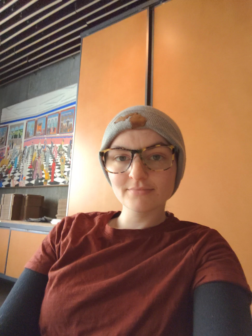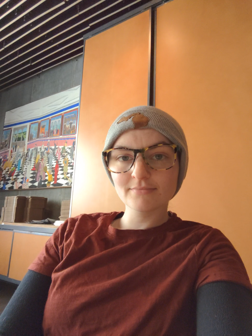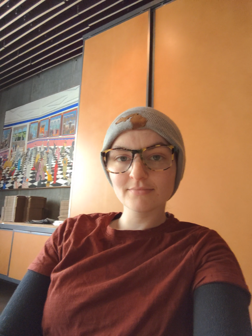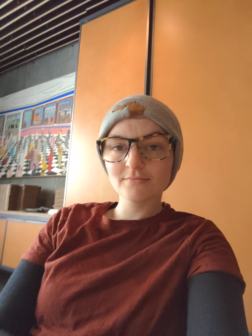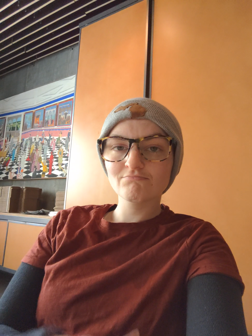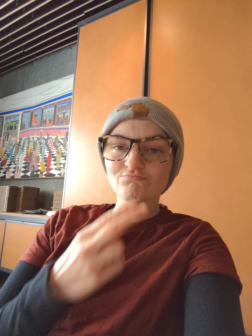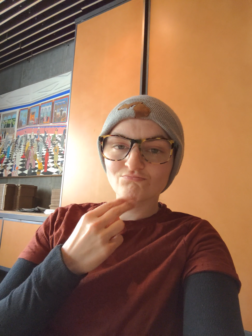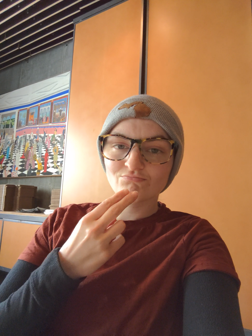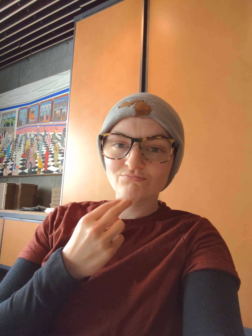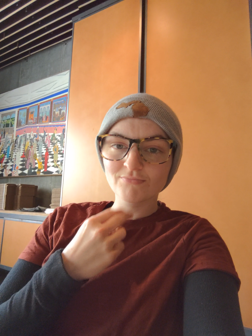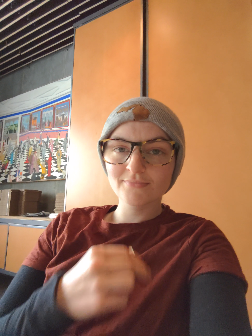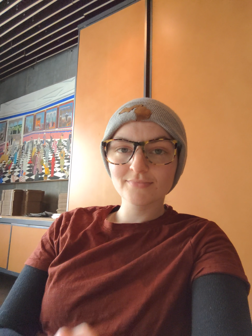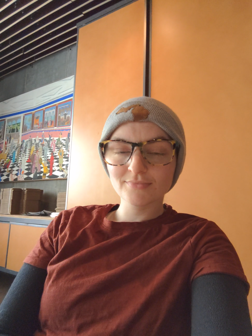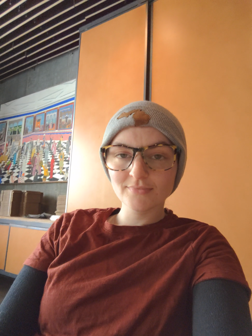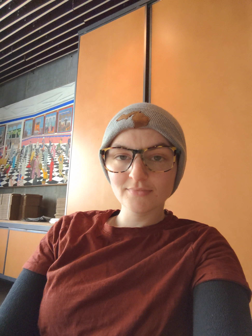cute